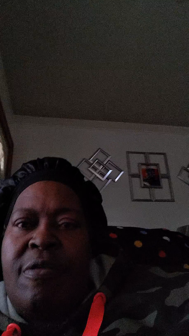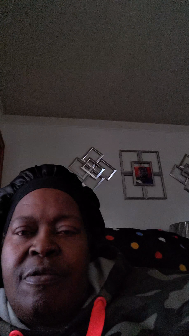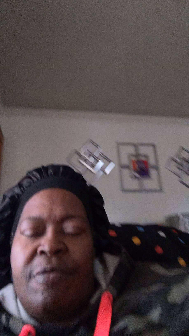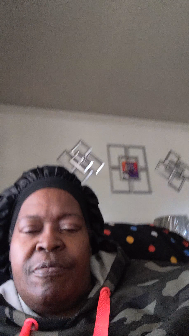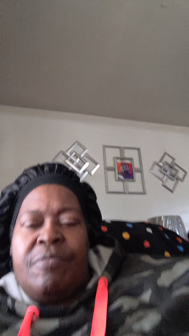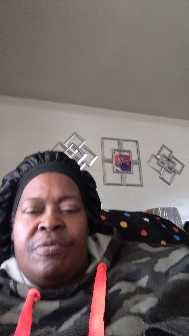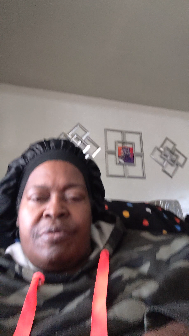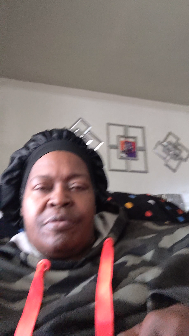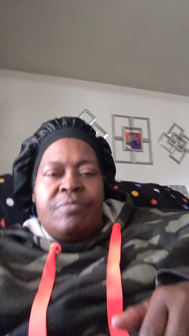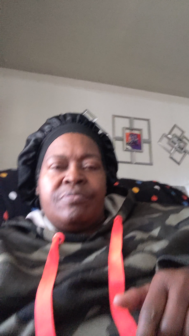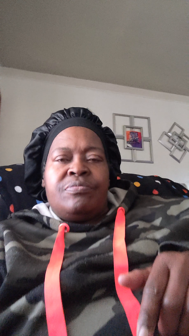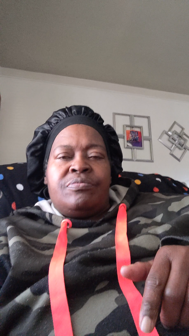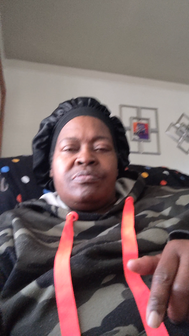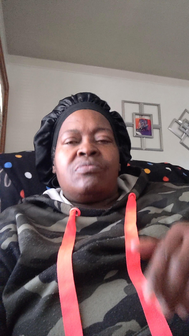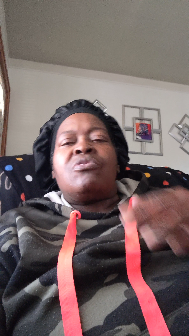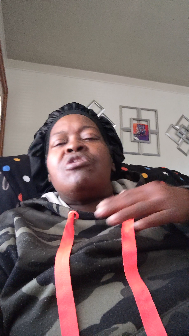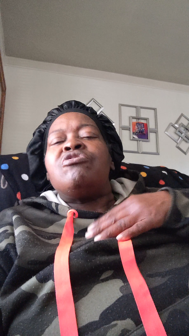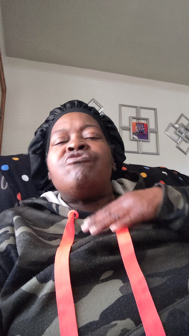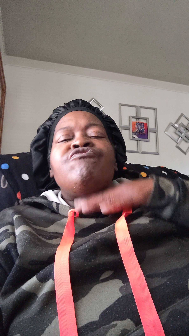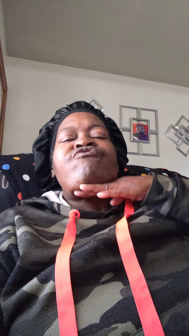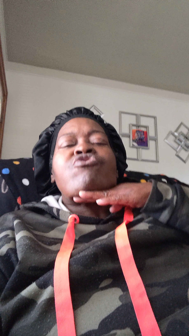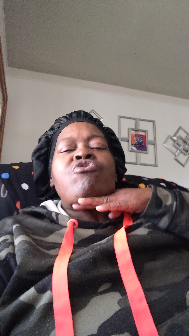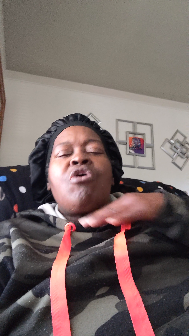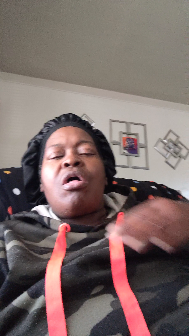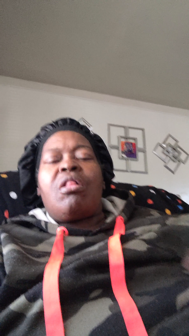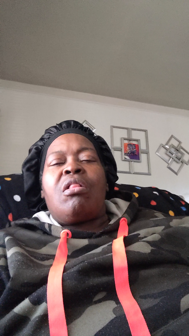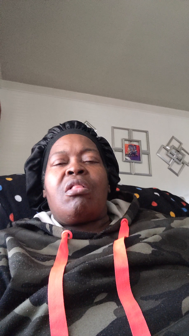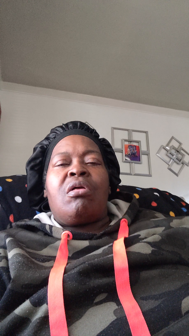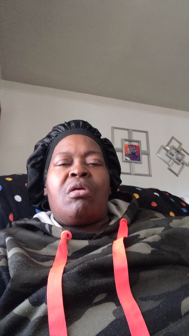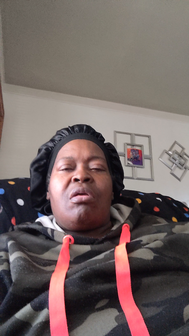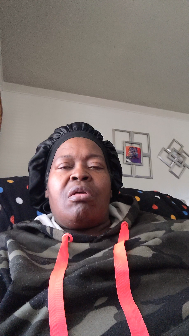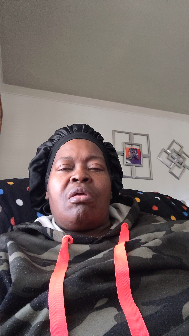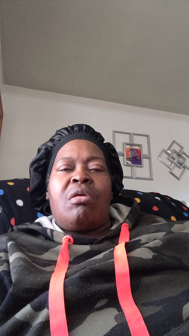full